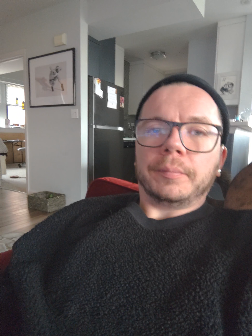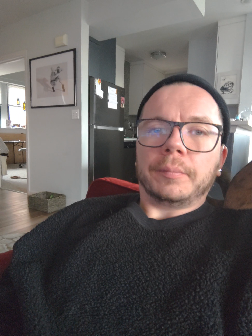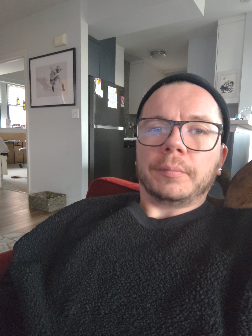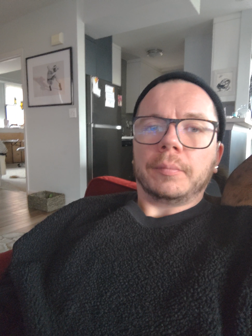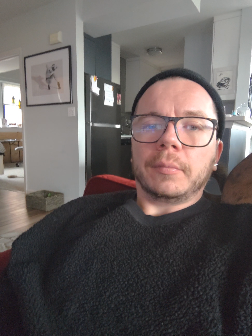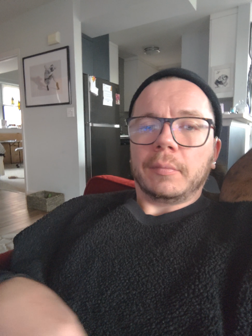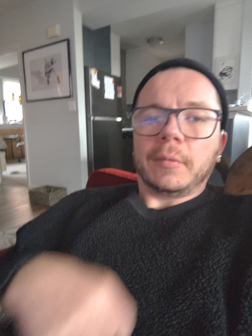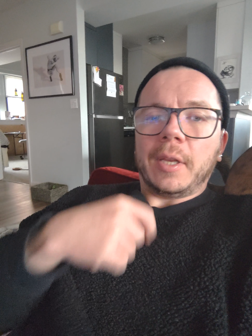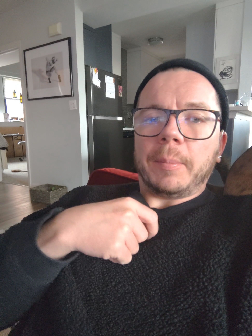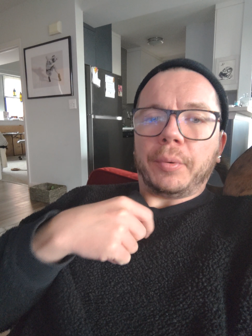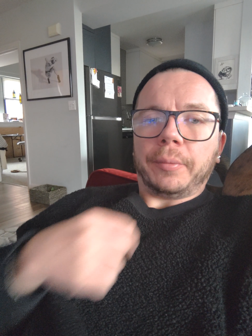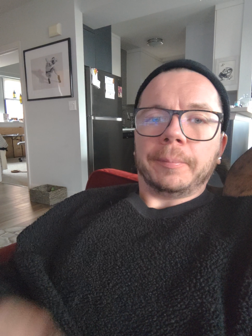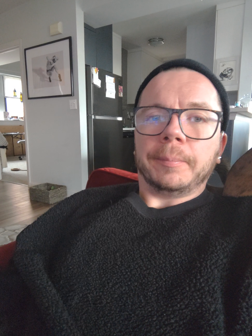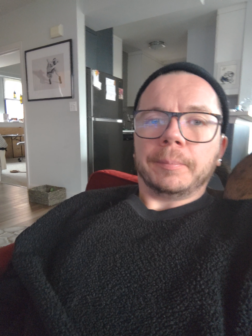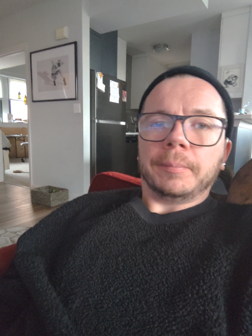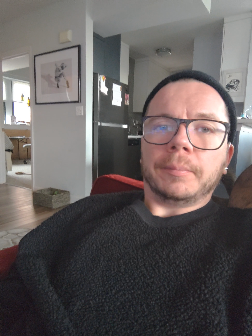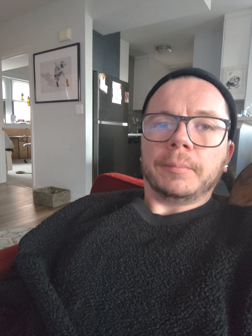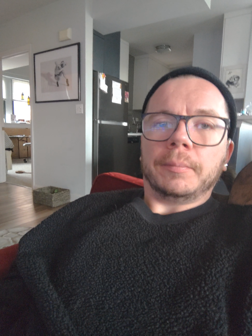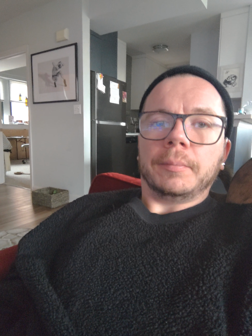zipper